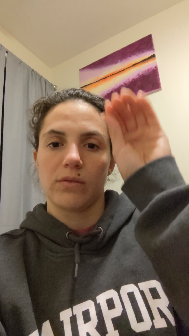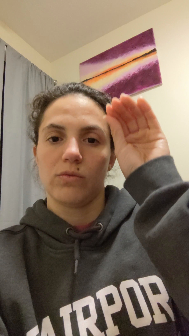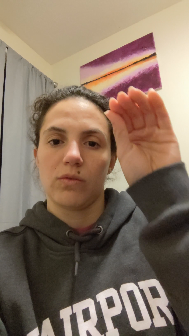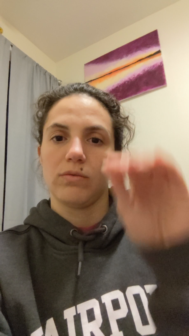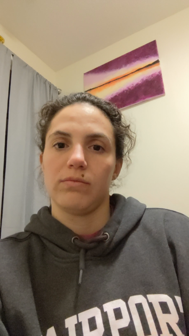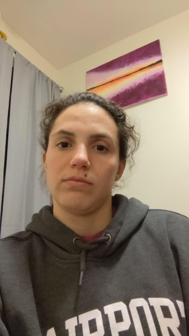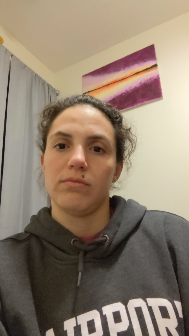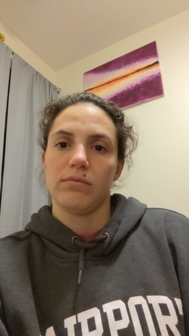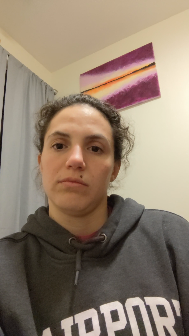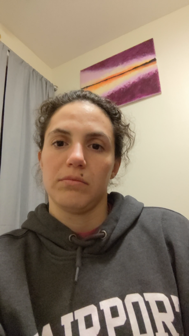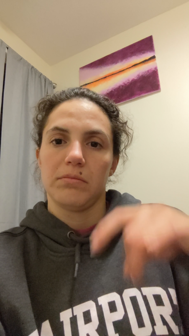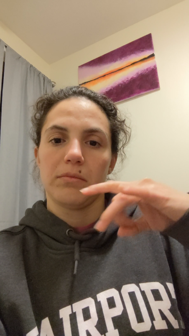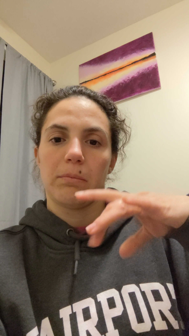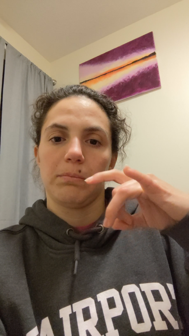pumpkin